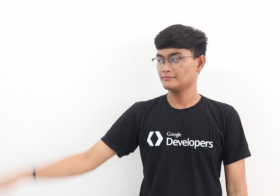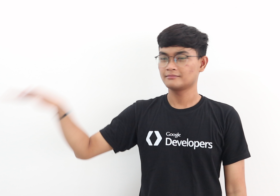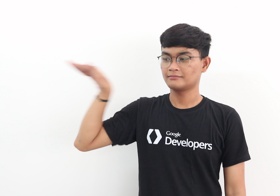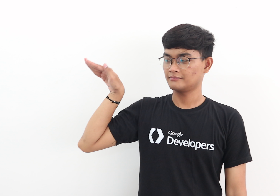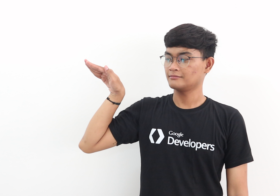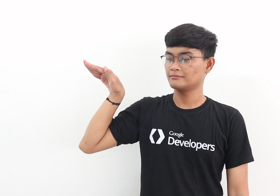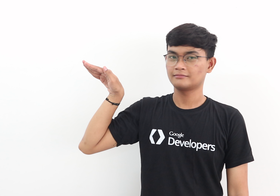Z